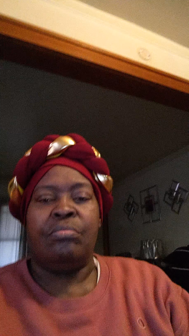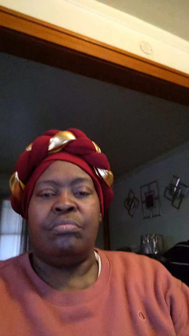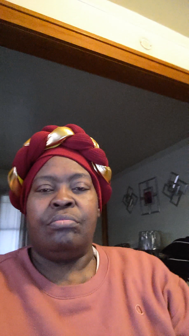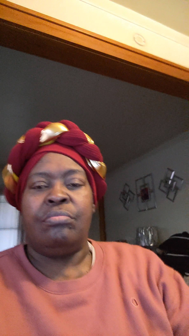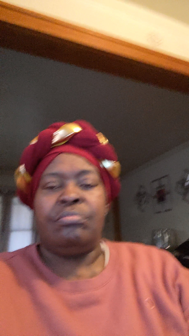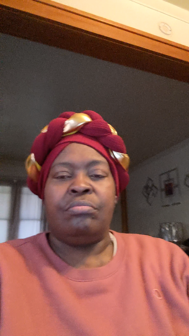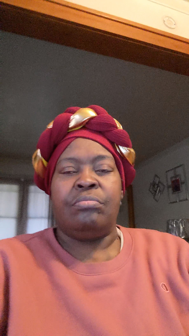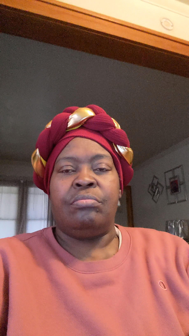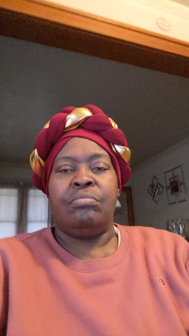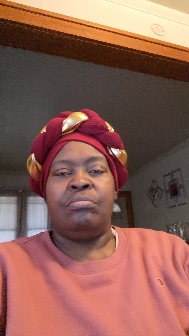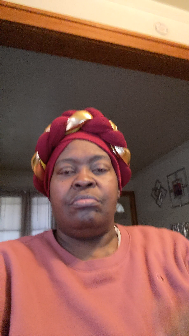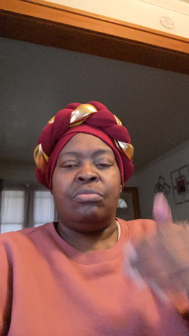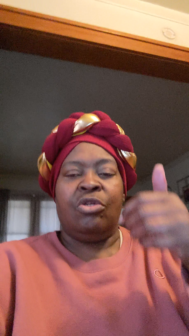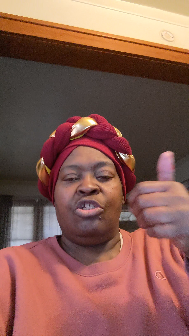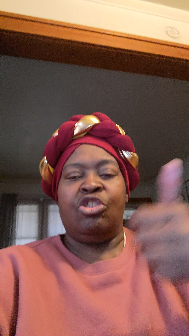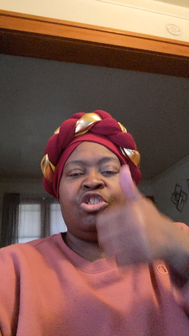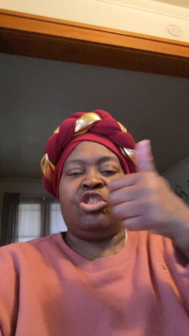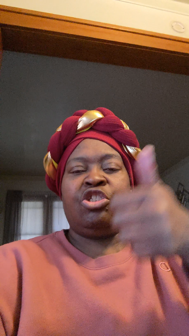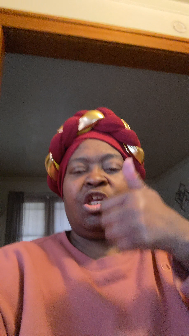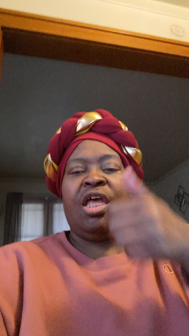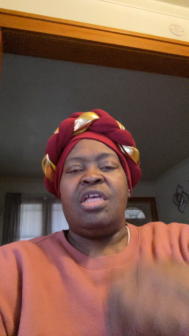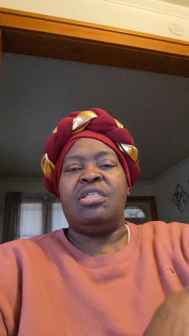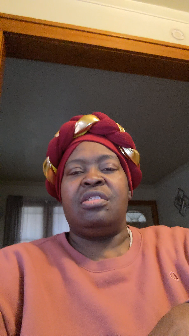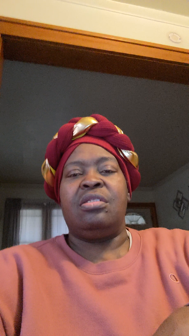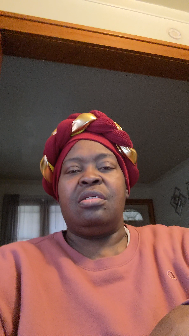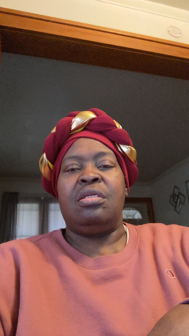chase